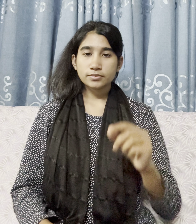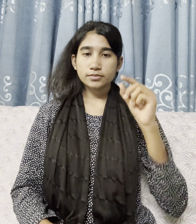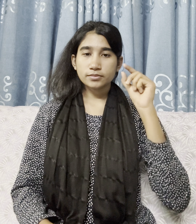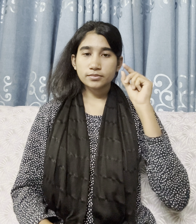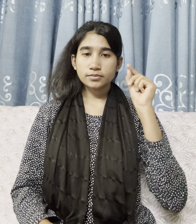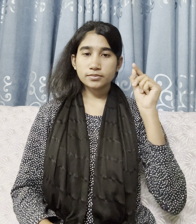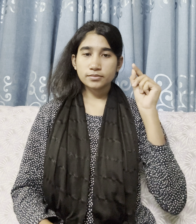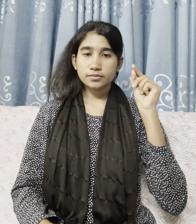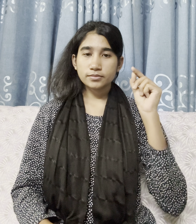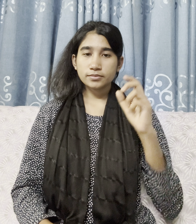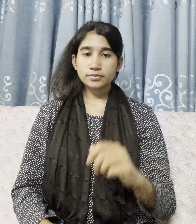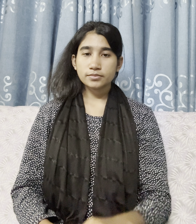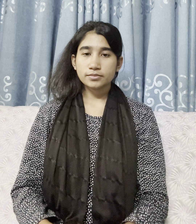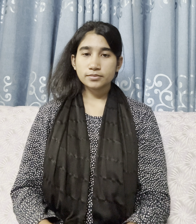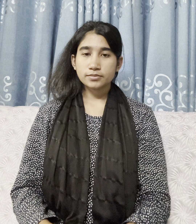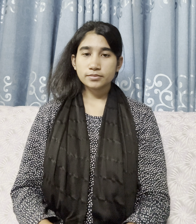চাল